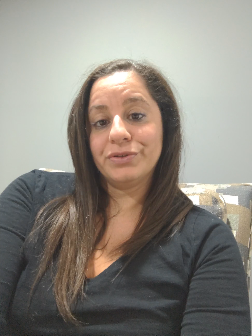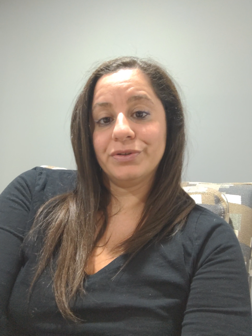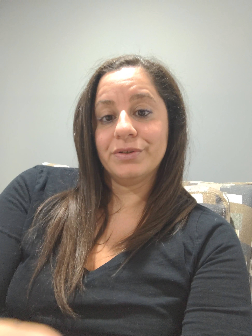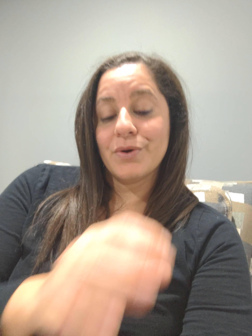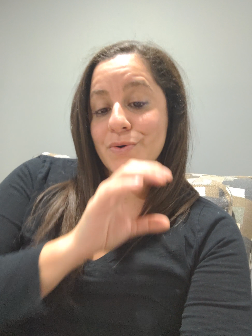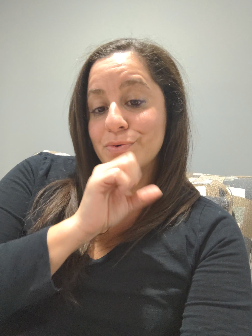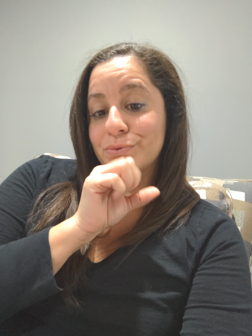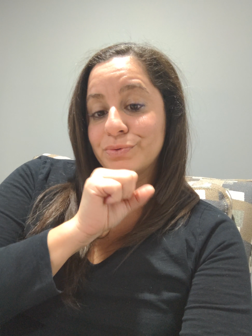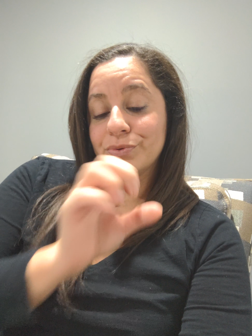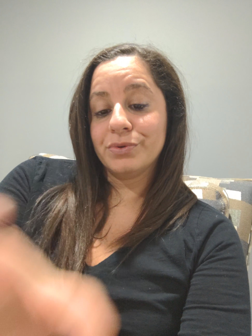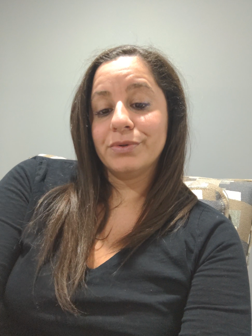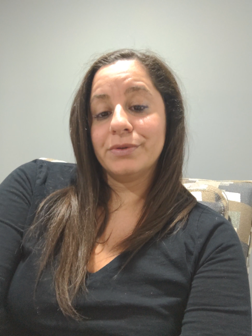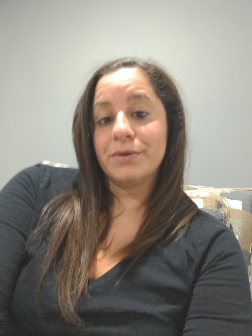orange